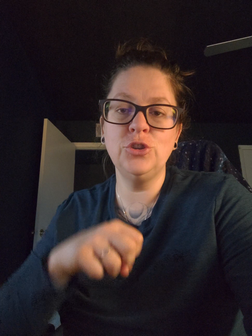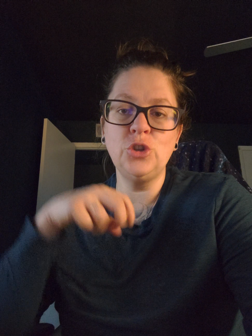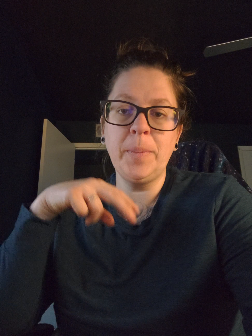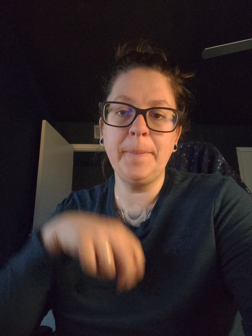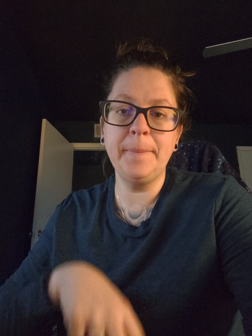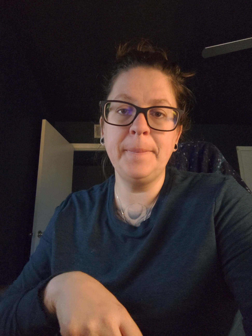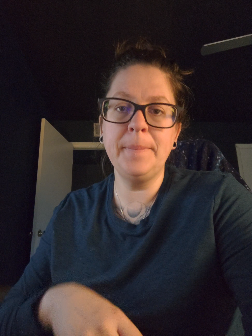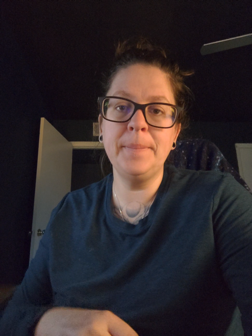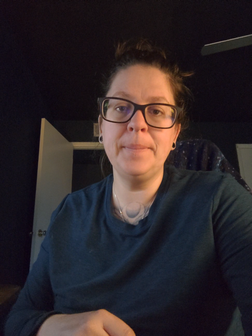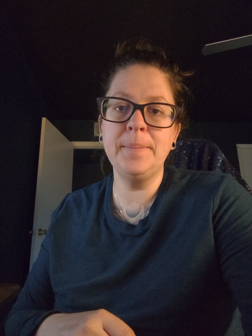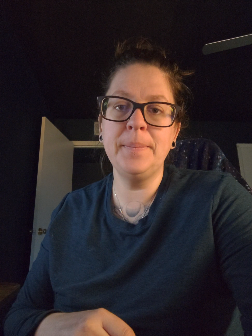jump